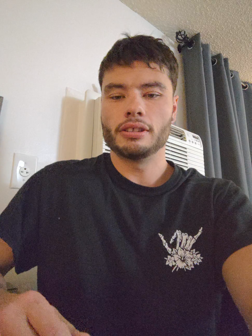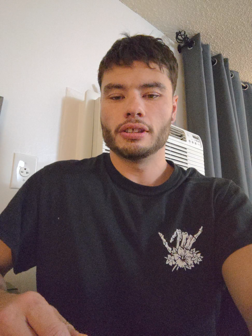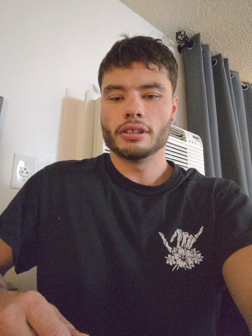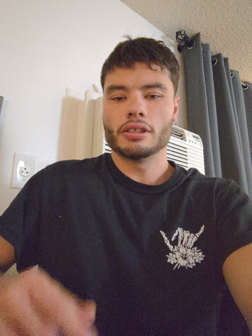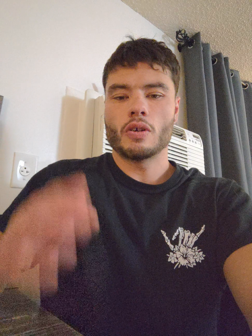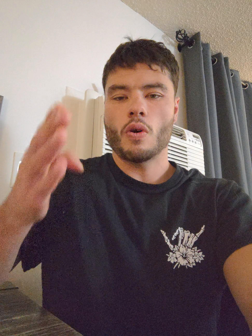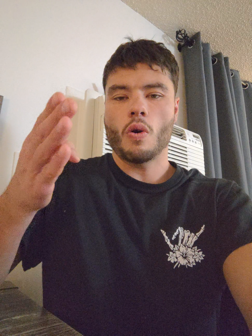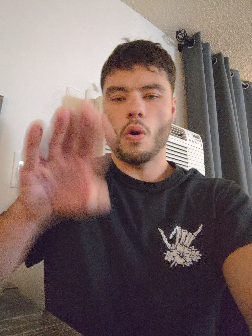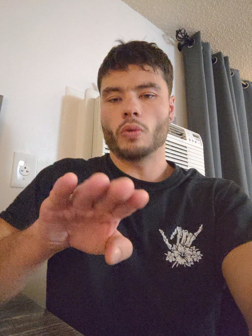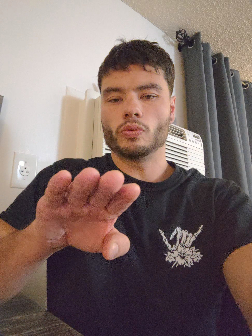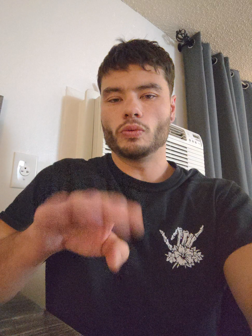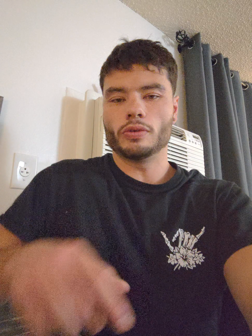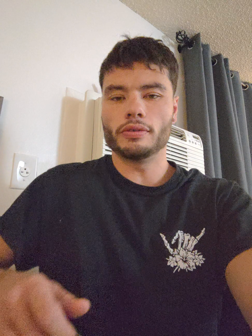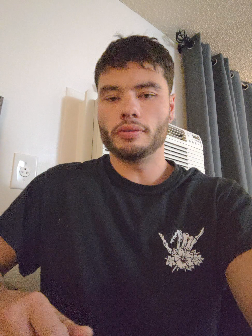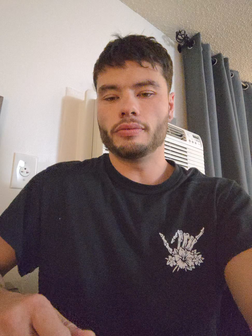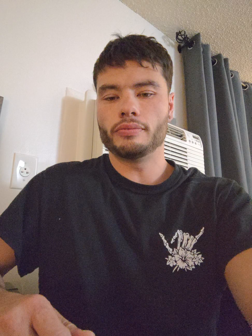close